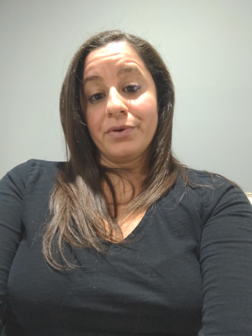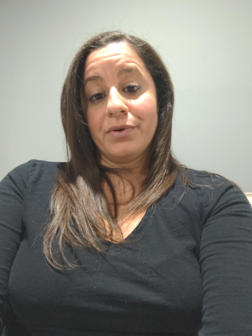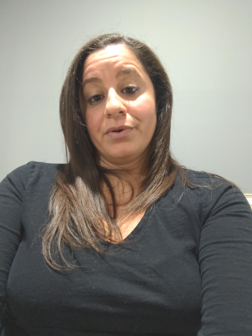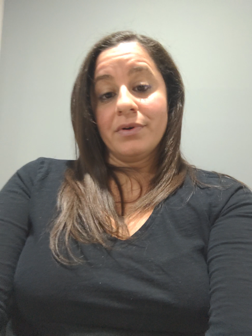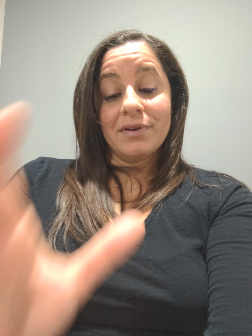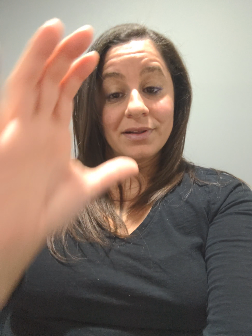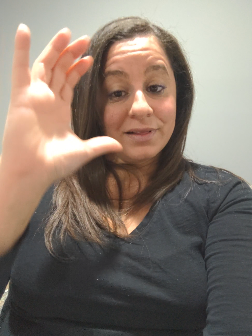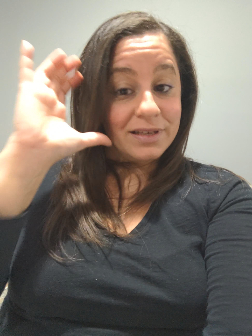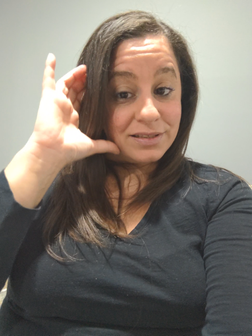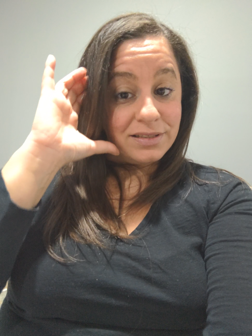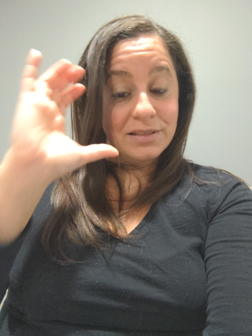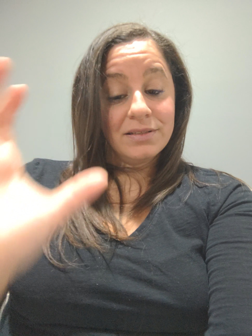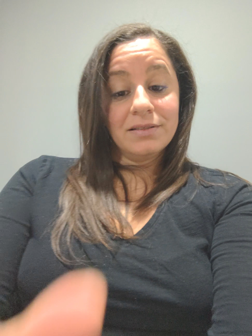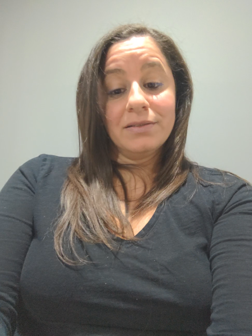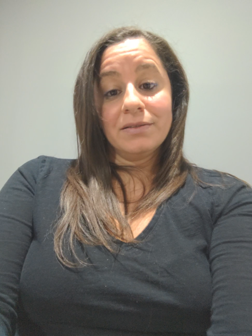listen